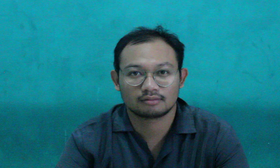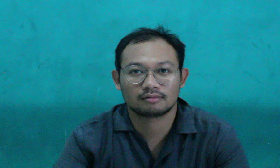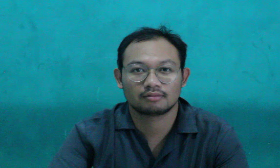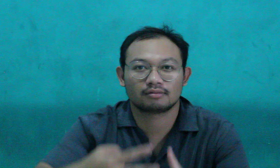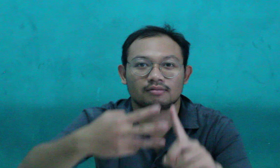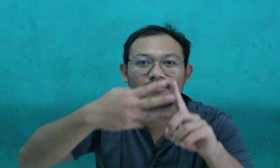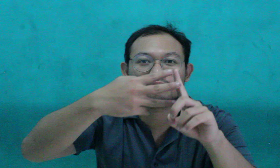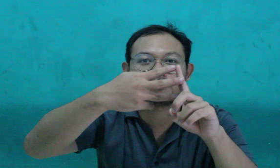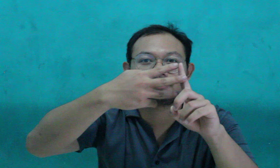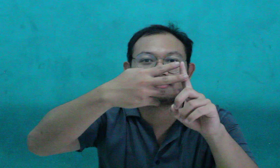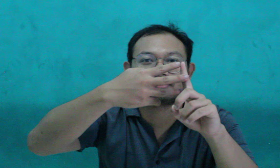B